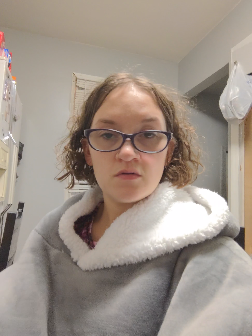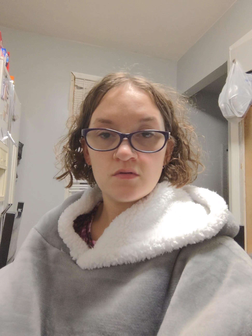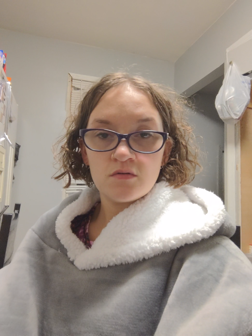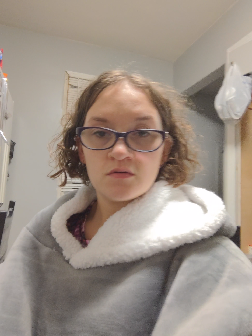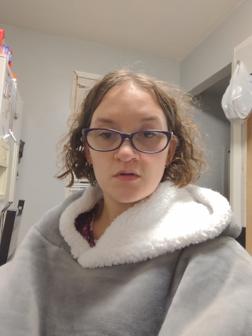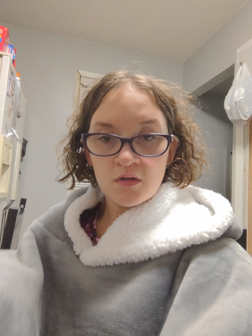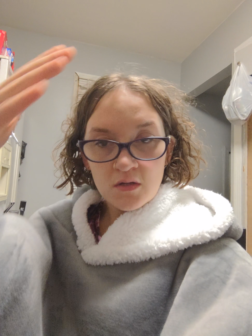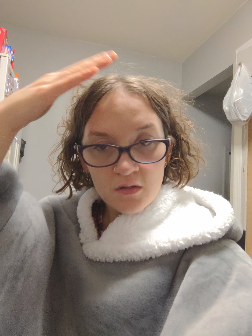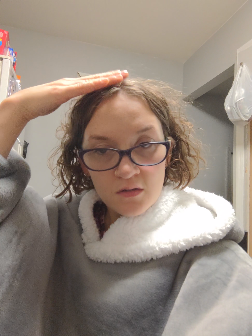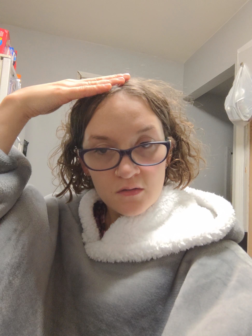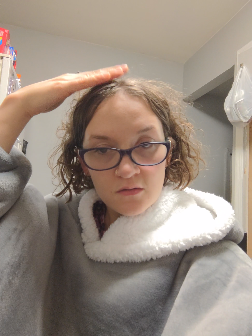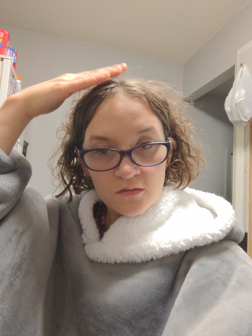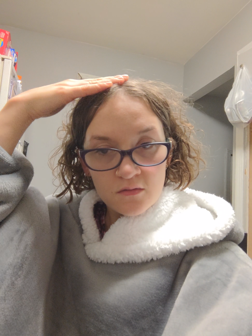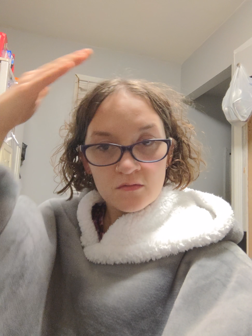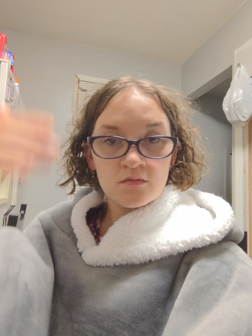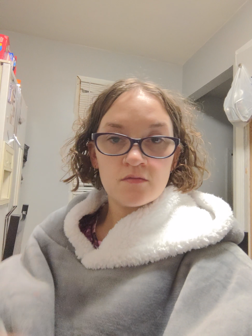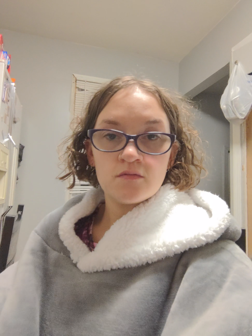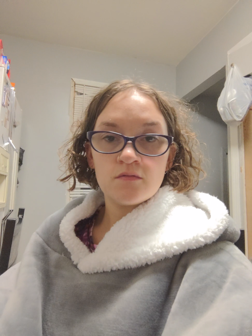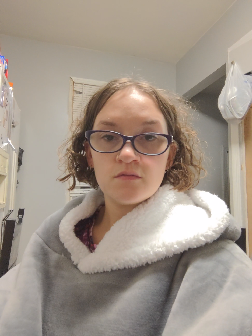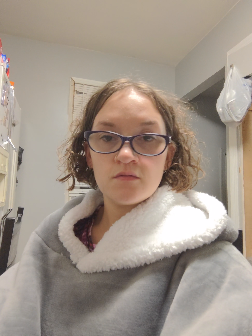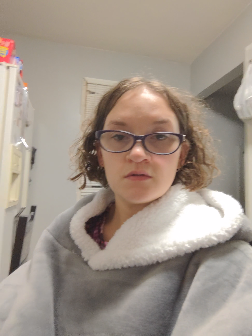hat